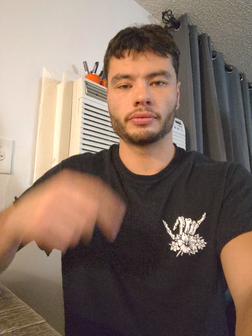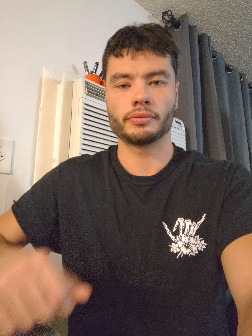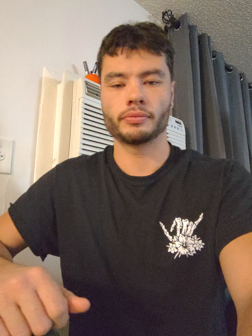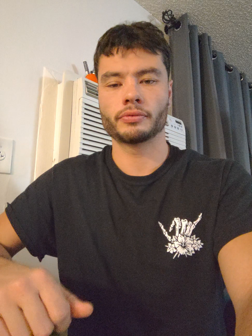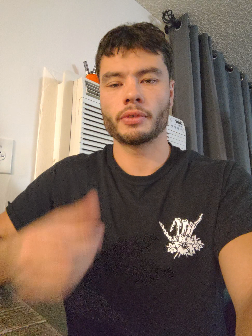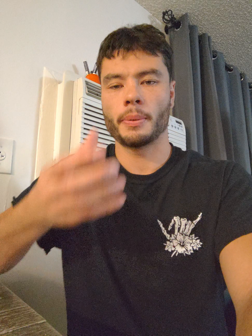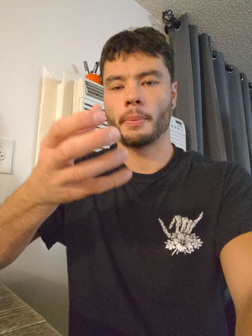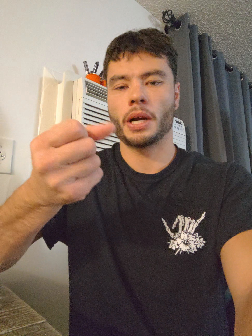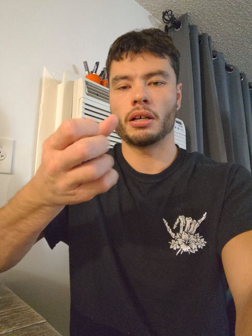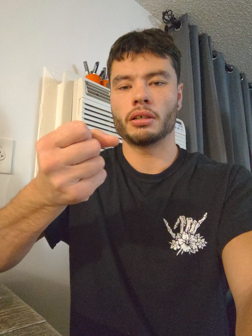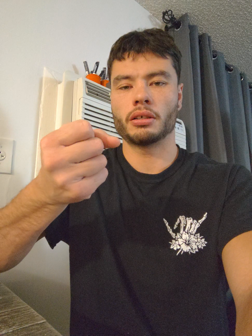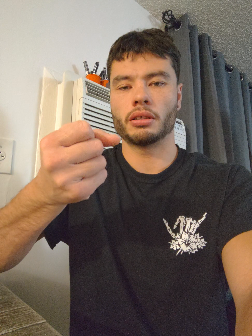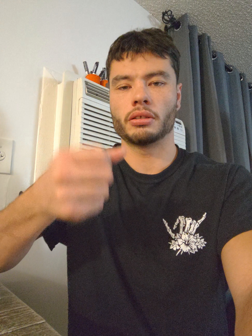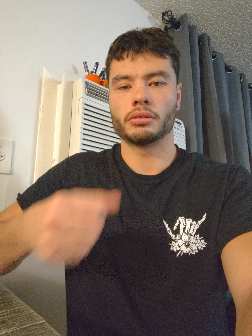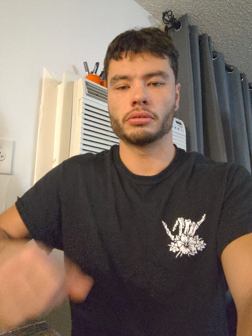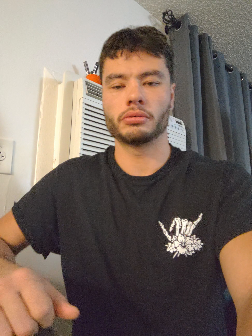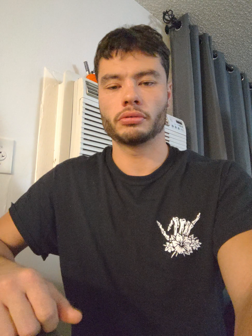milk